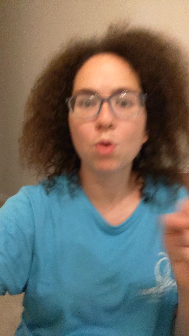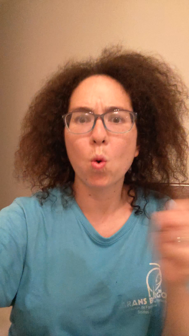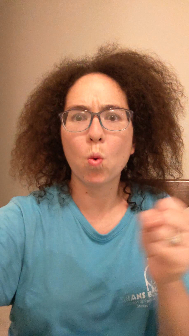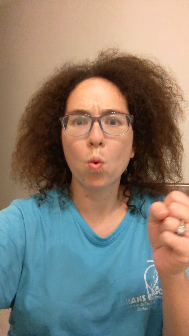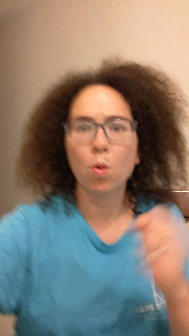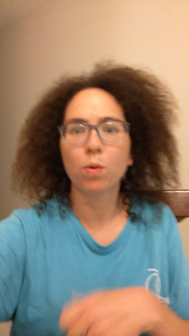cold